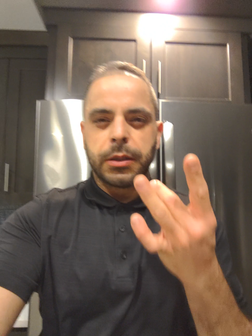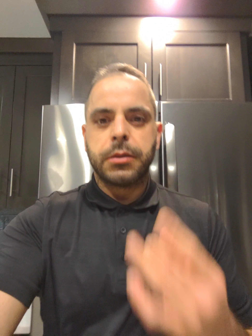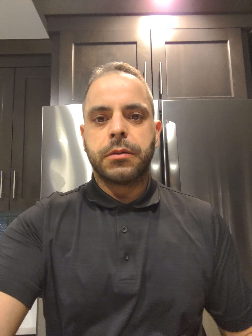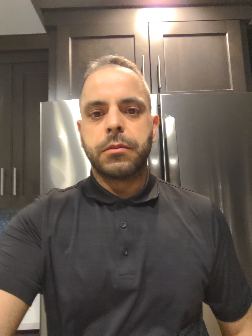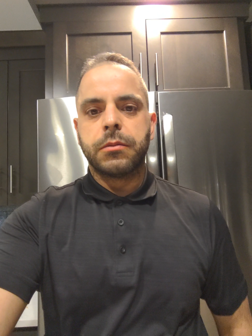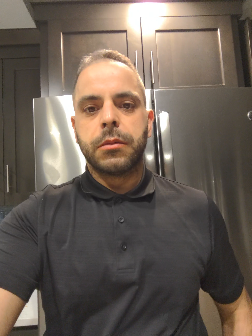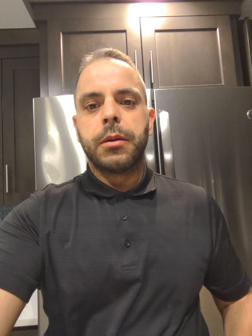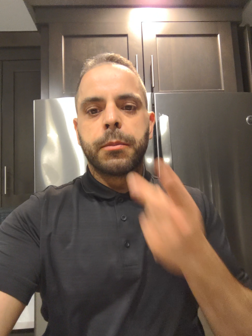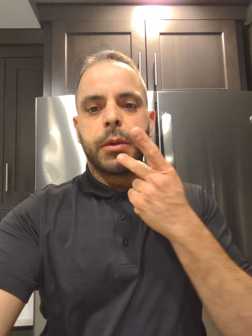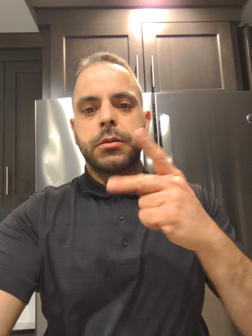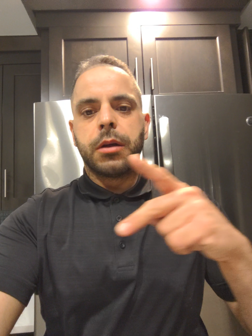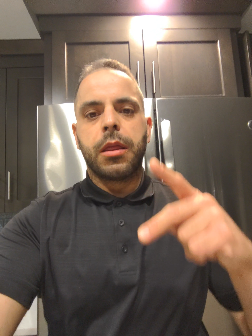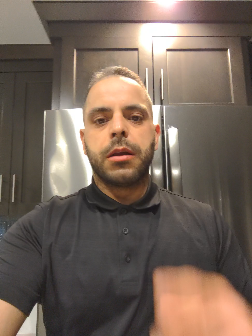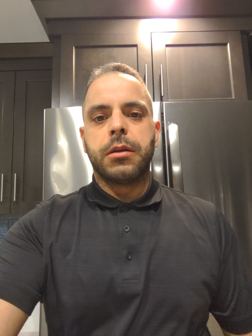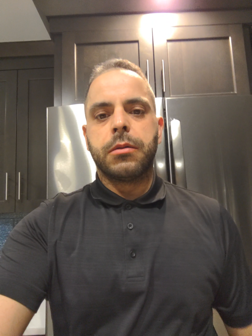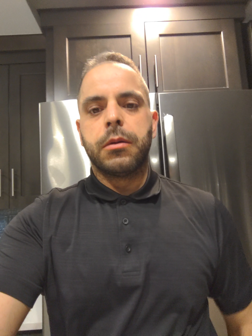pen